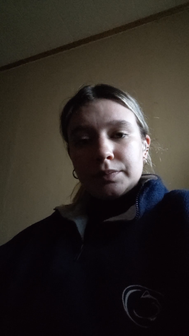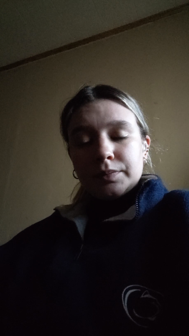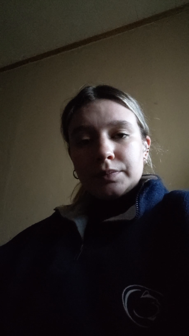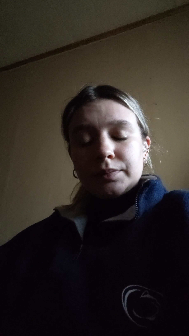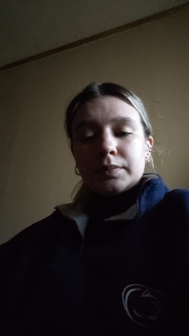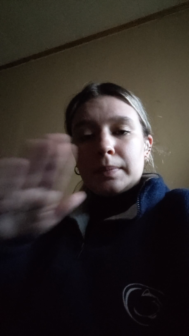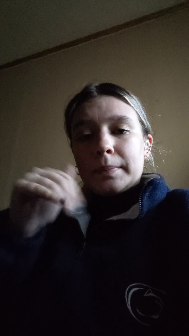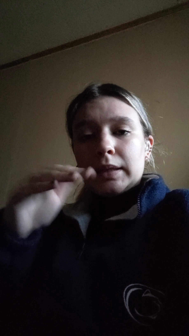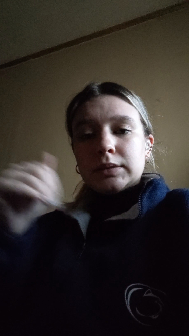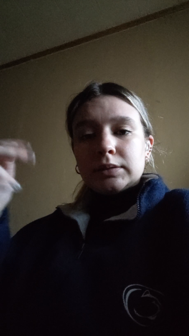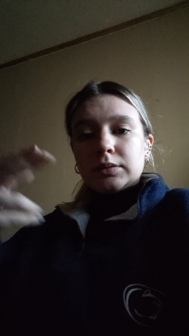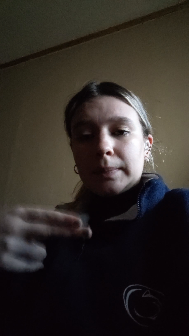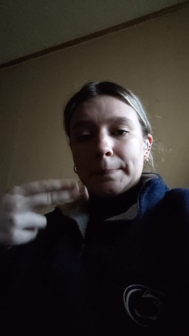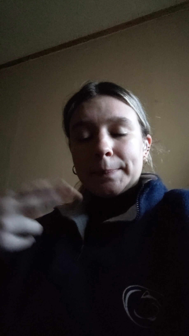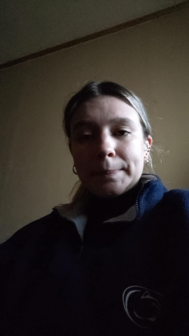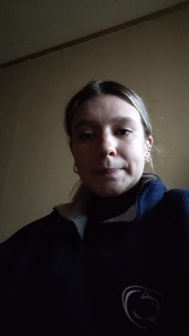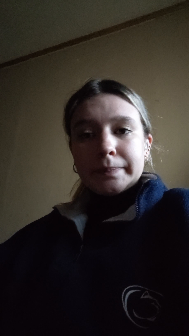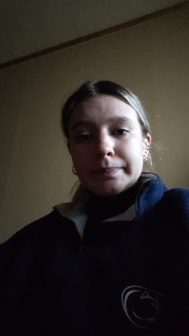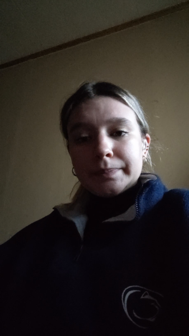pet's name